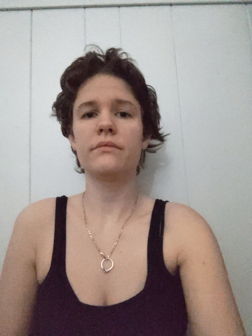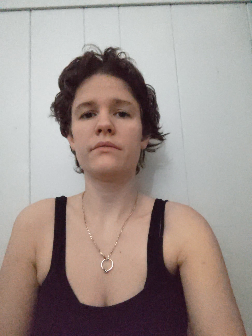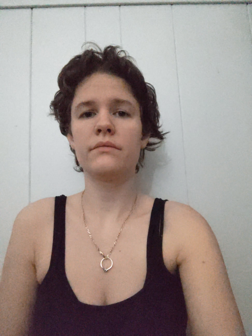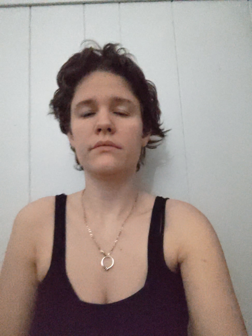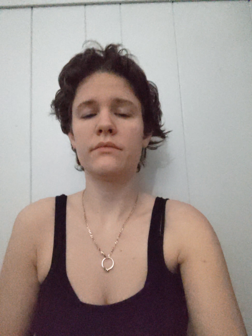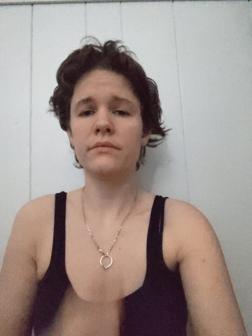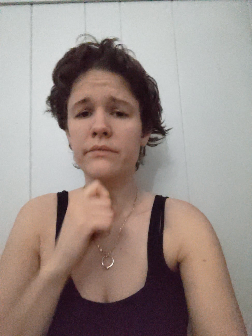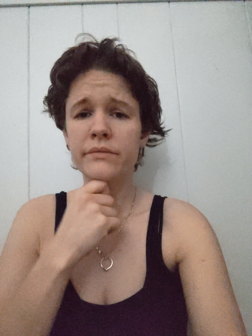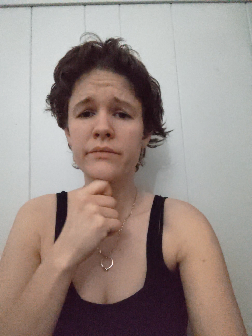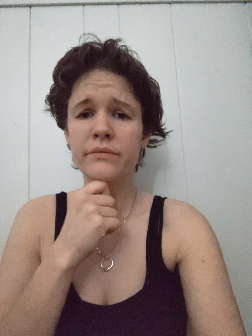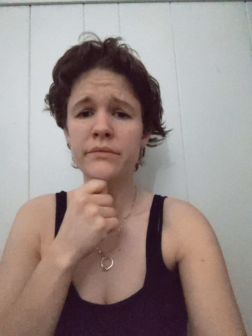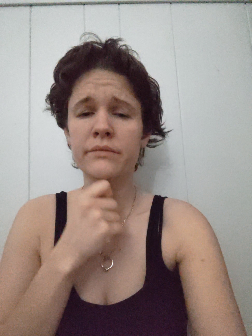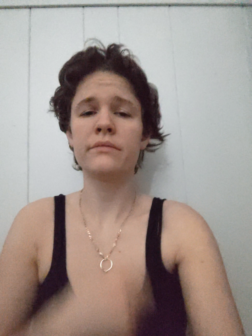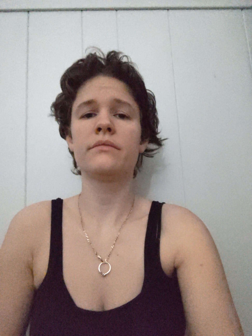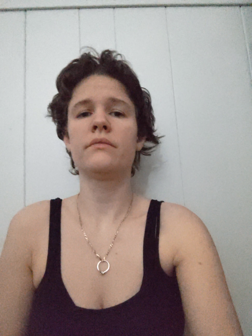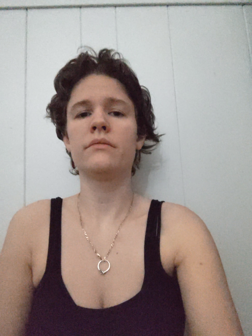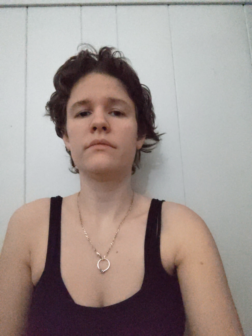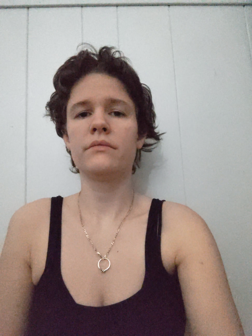owie